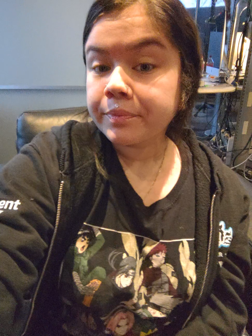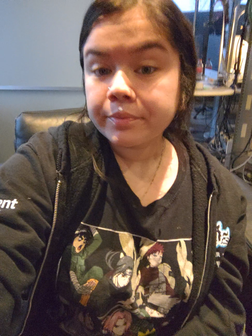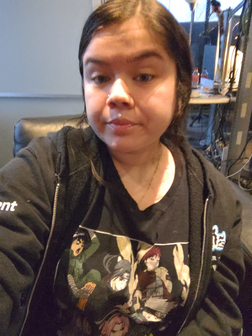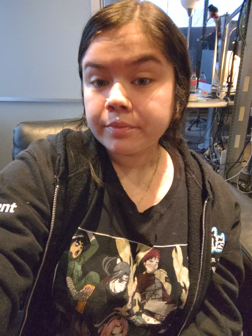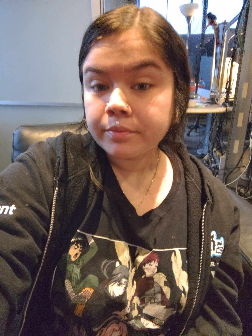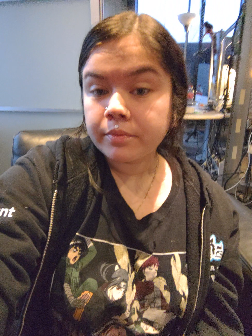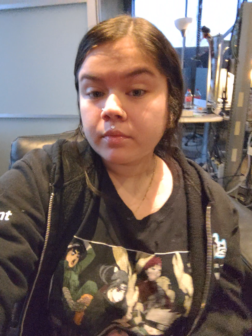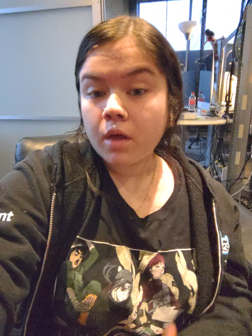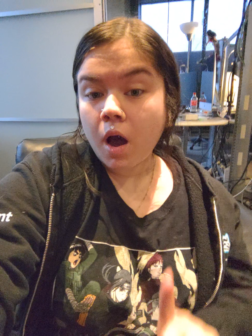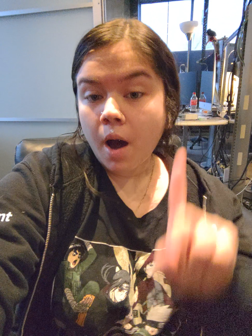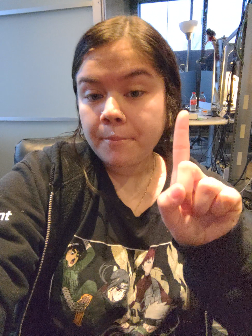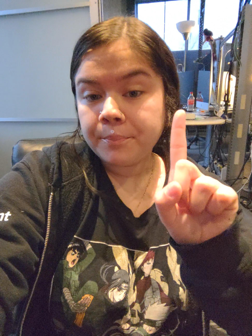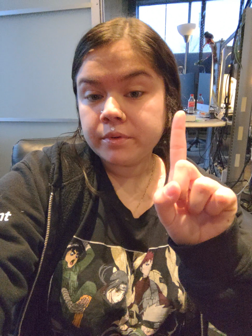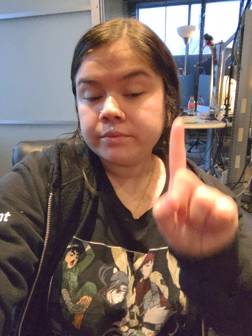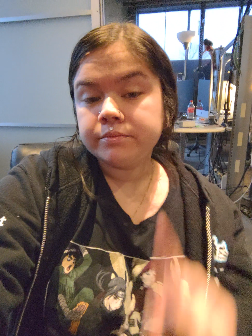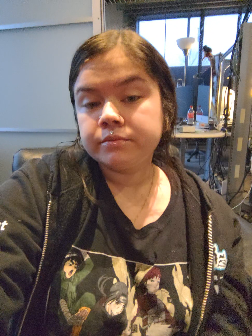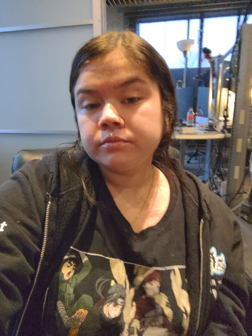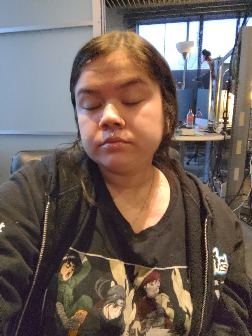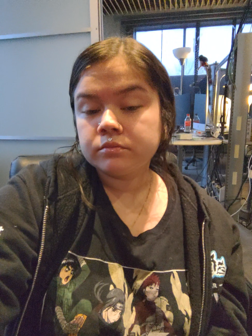up